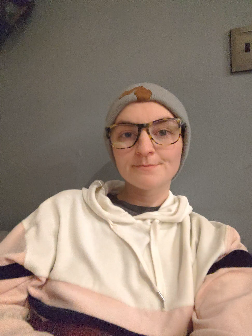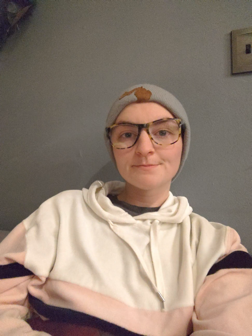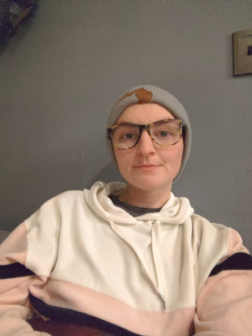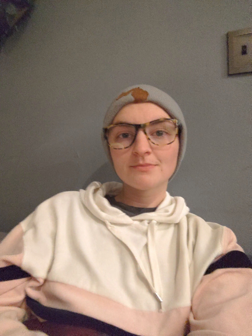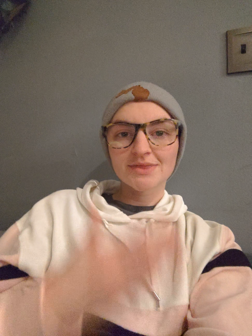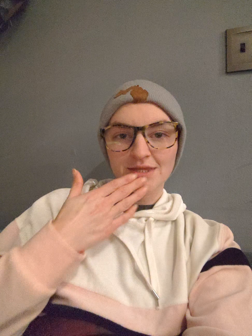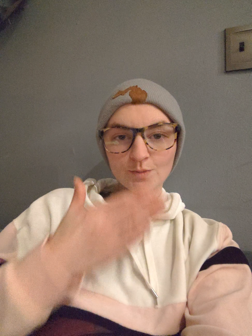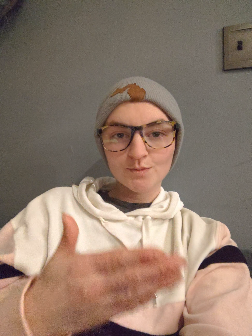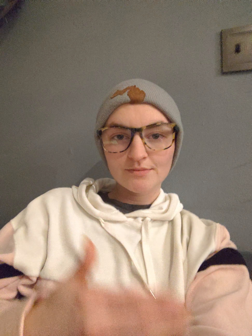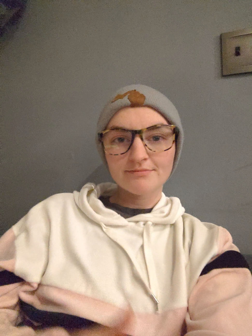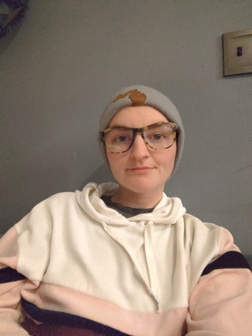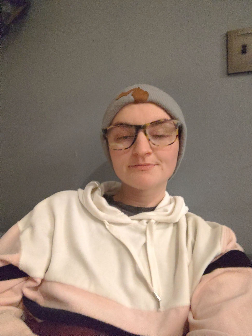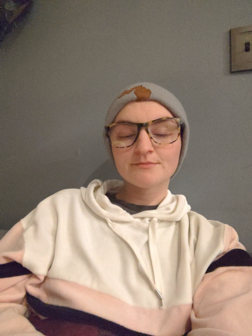thank you